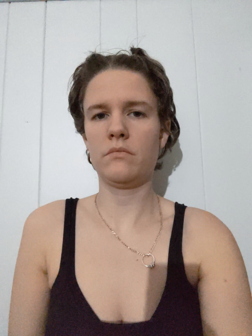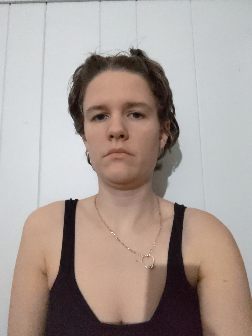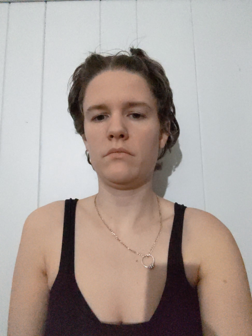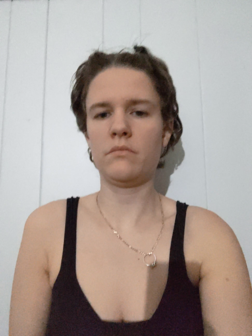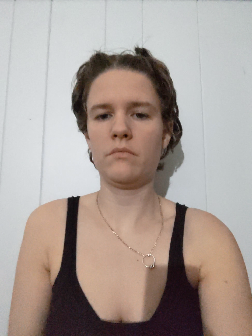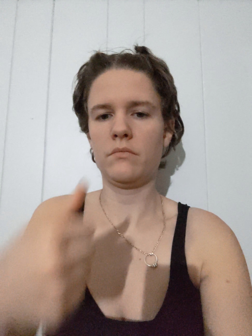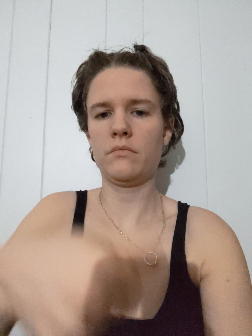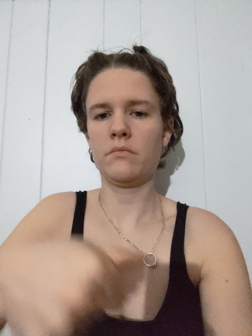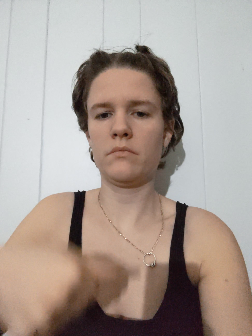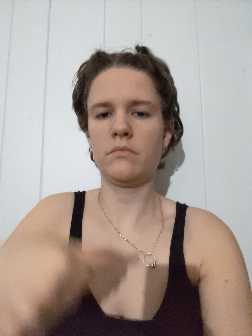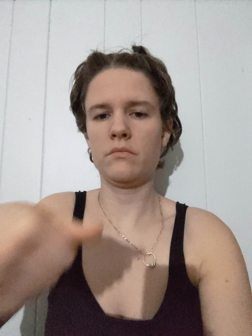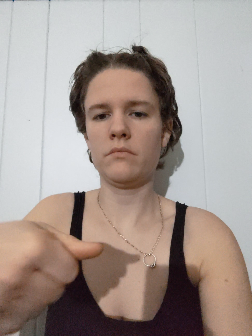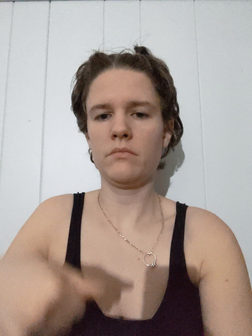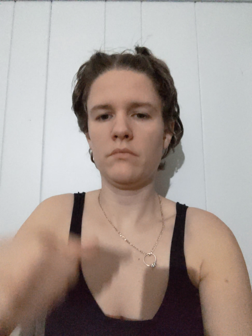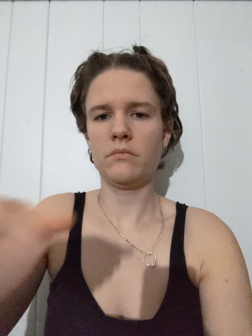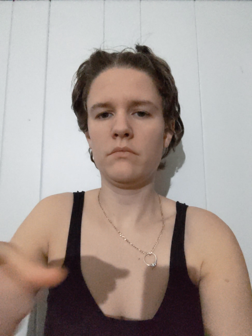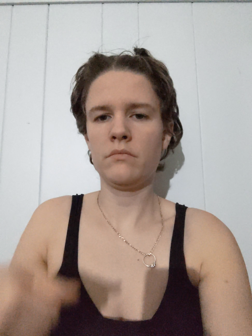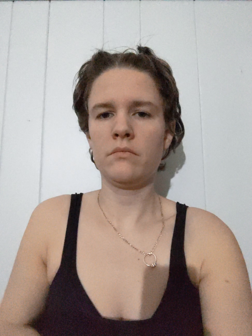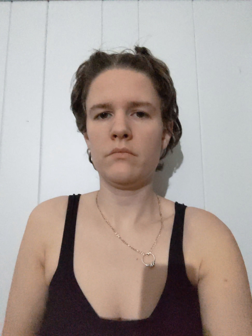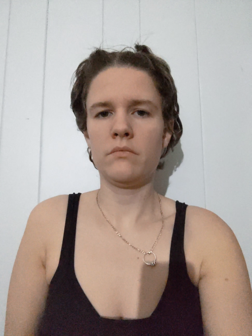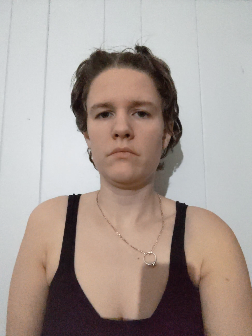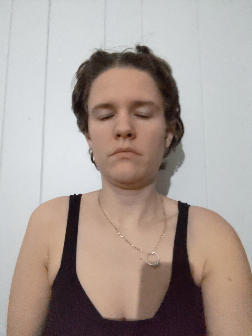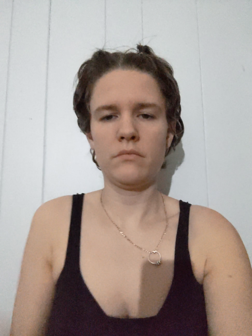puzzle